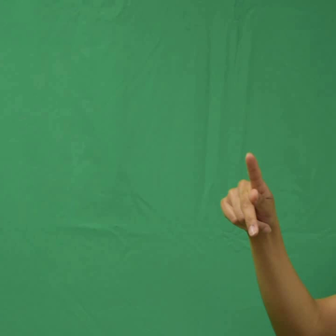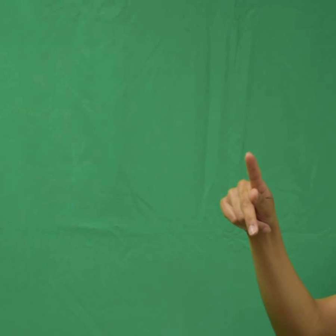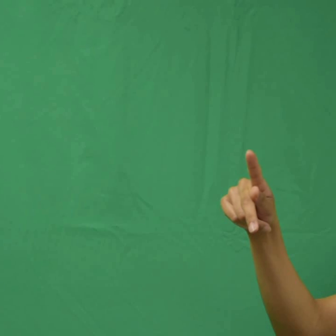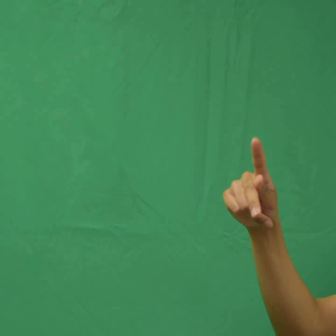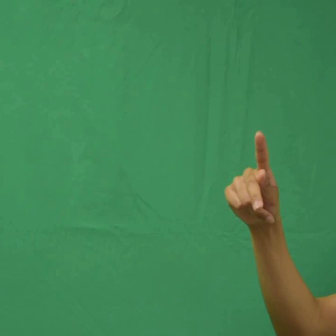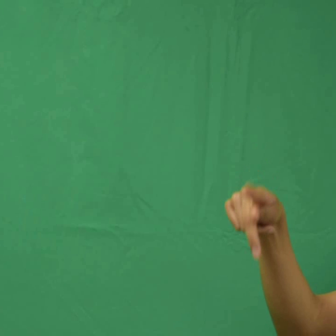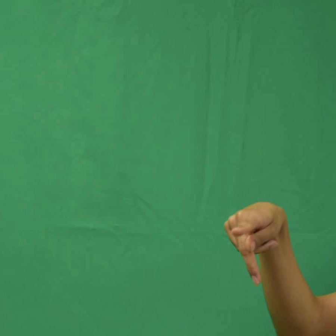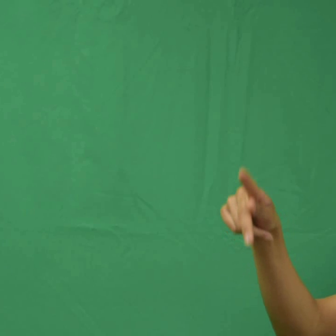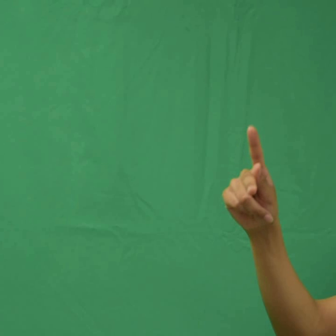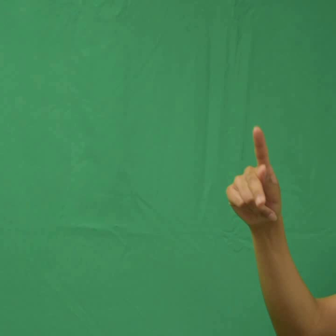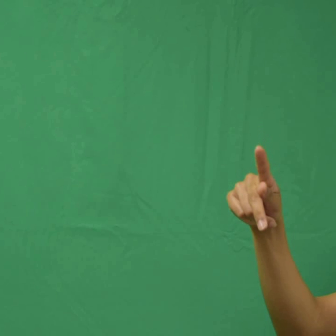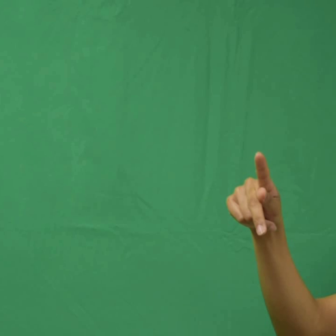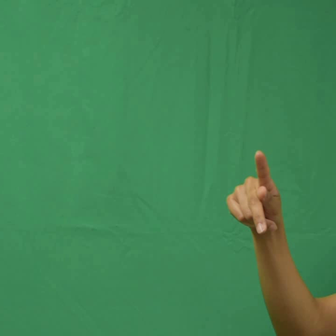K